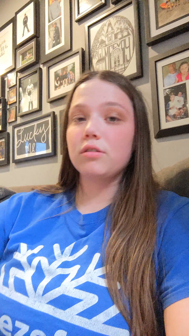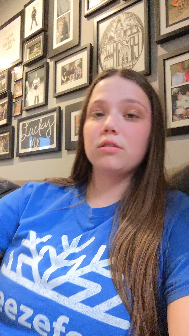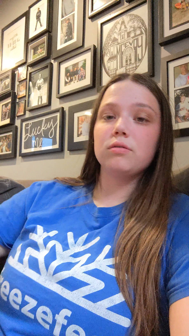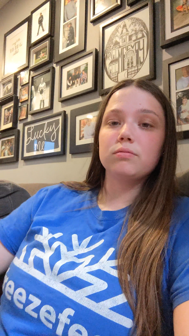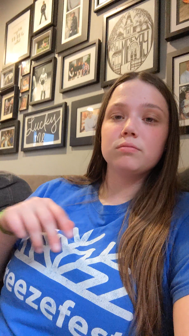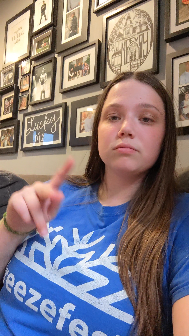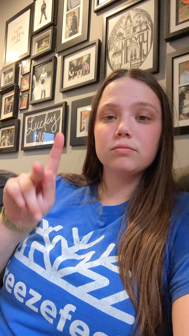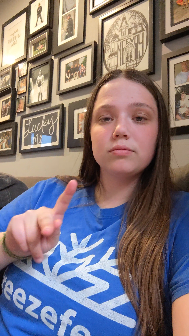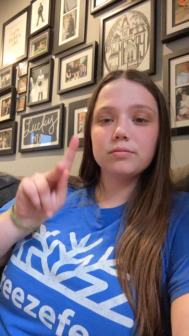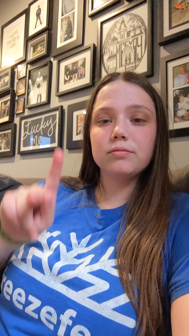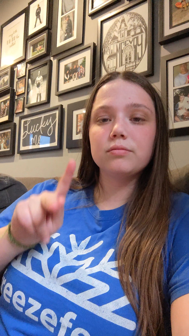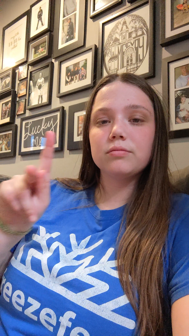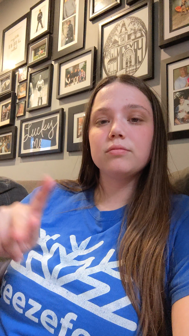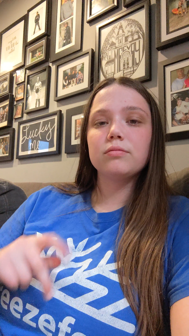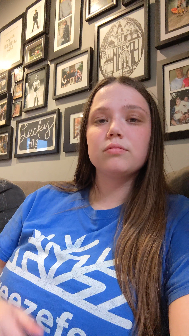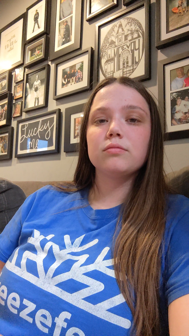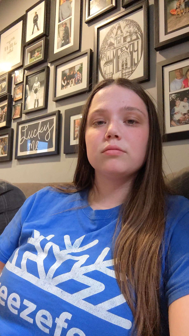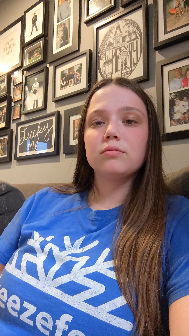people